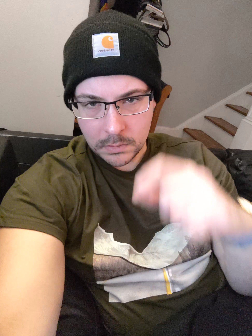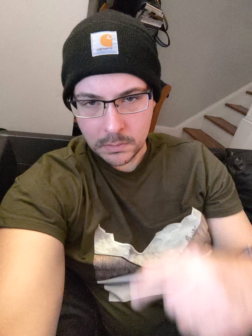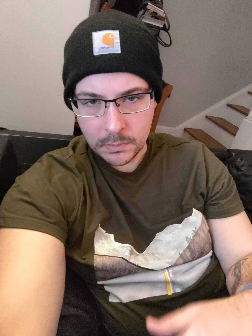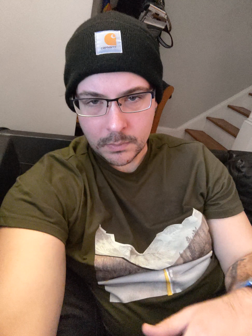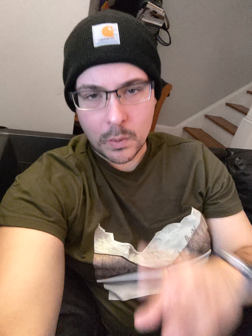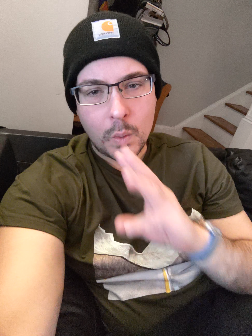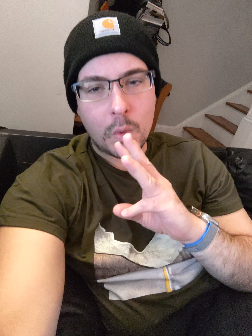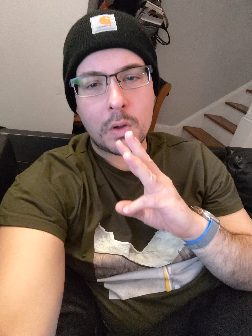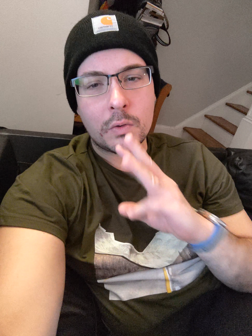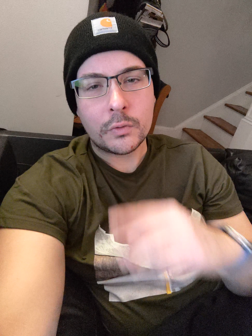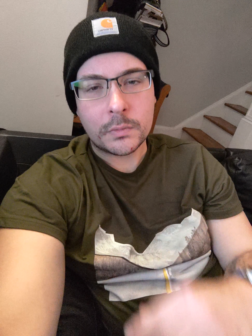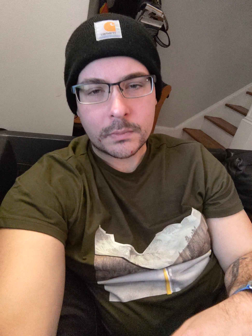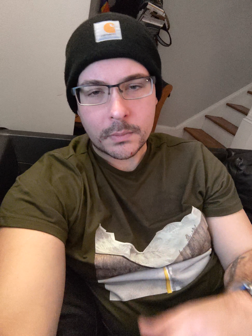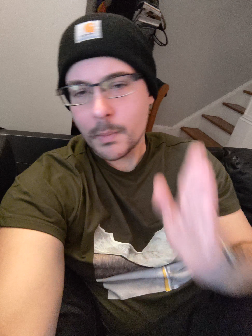water